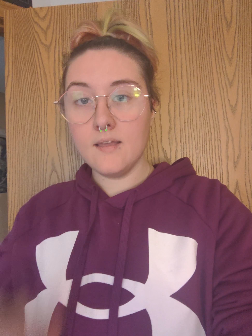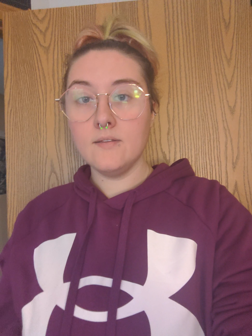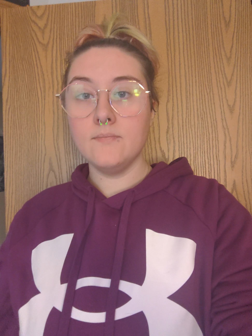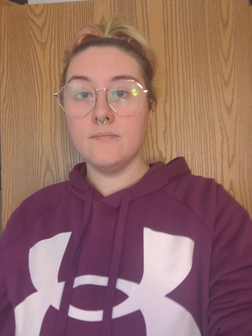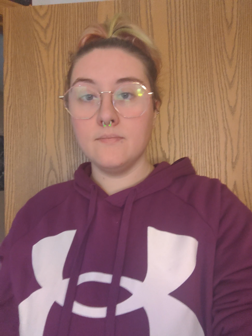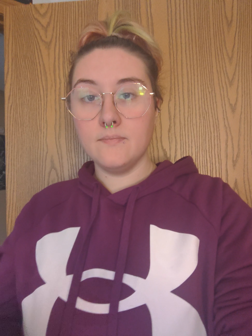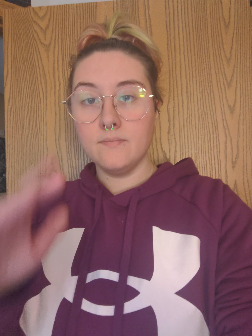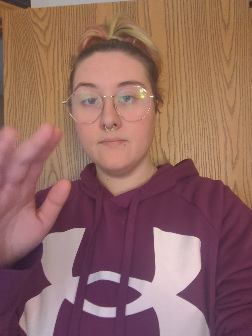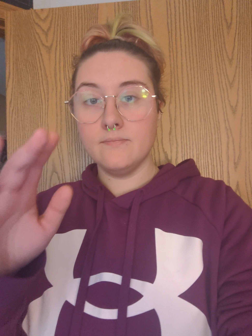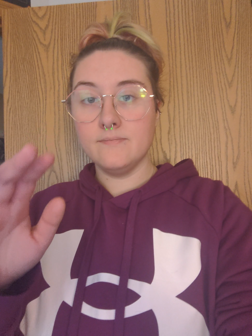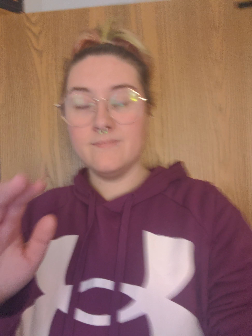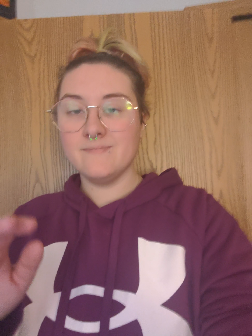pretty